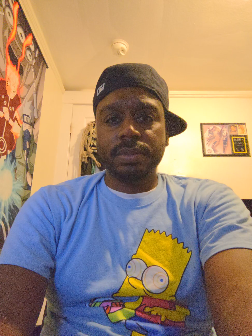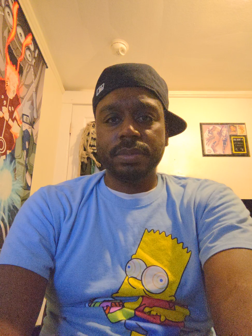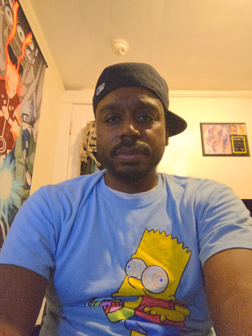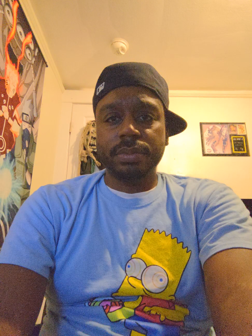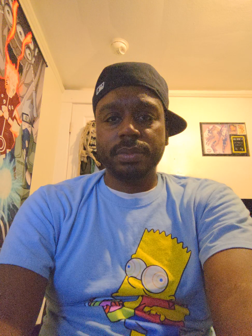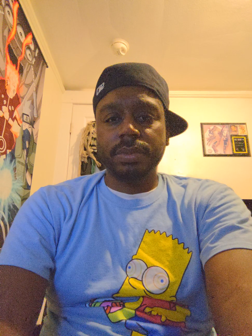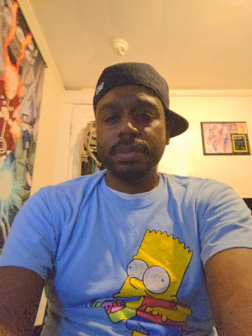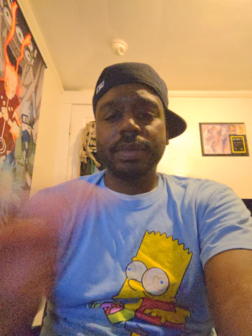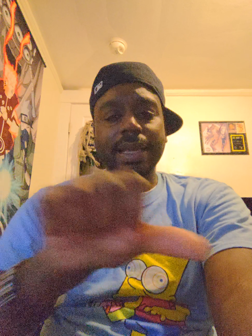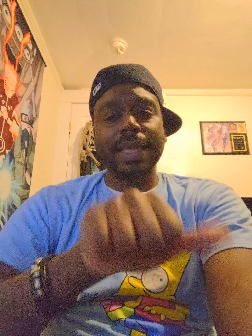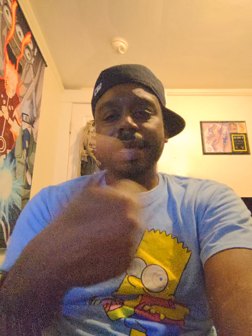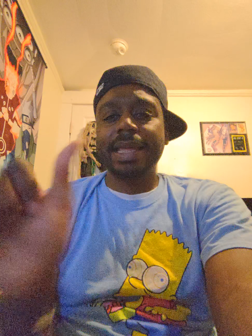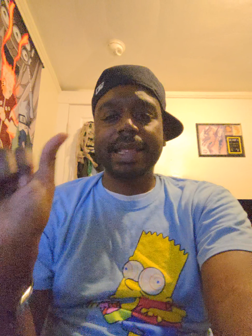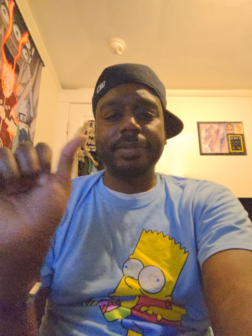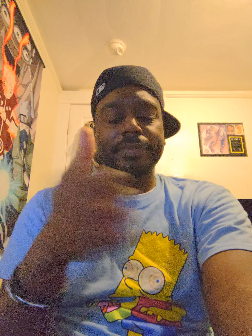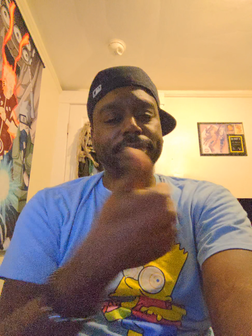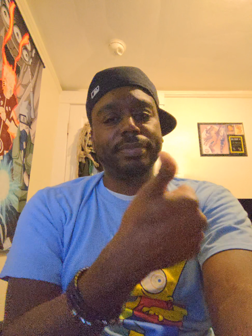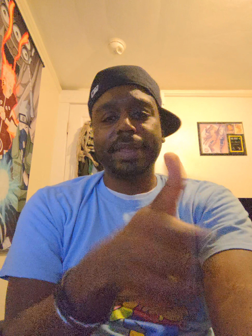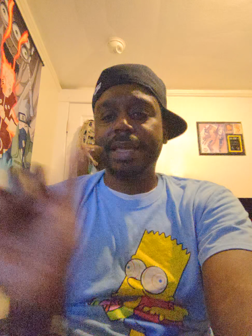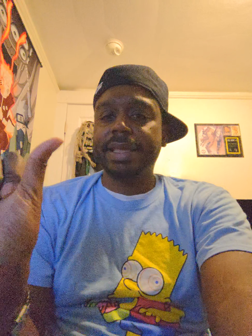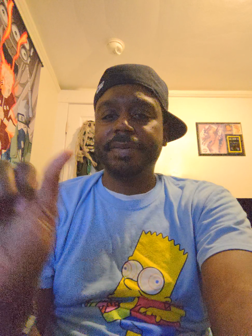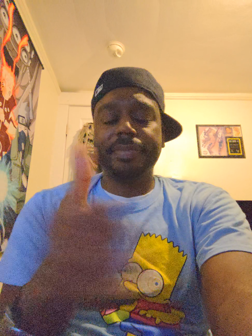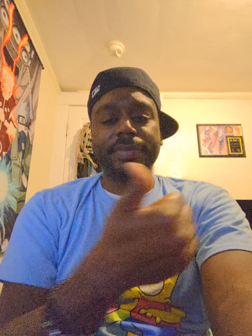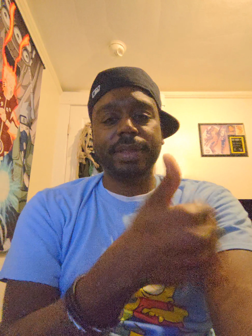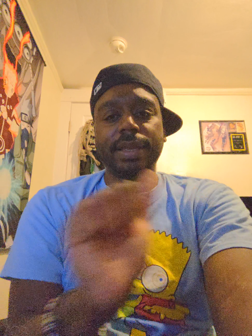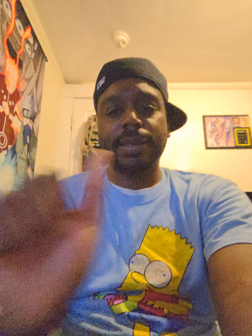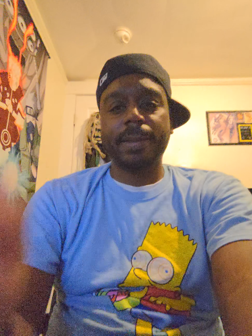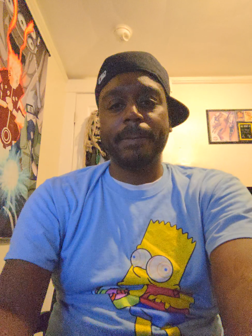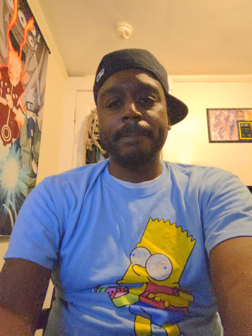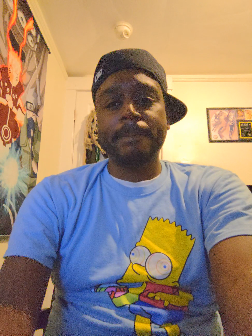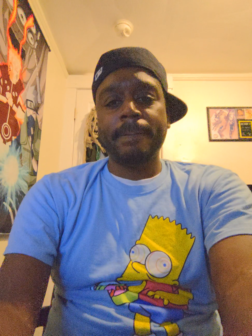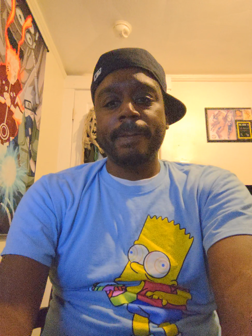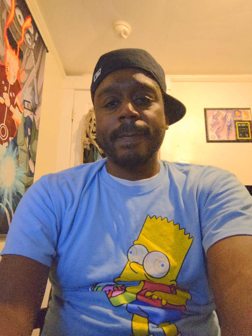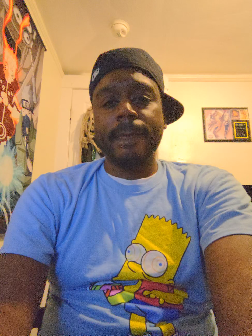any